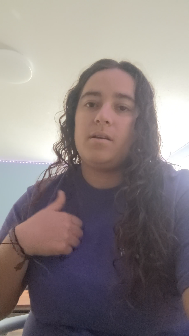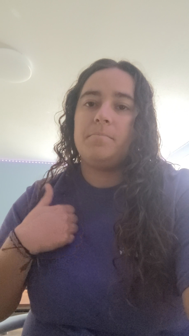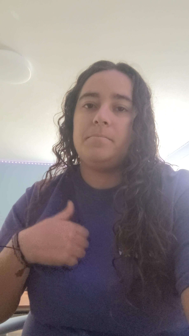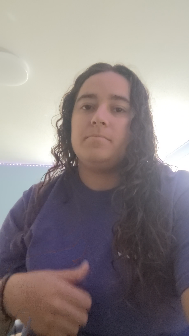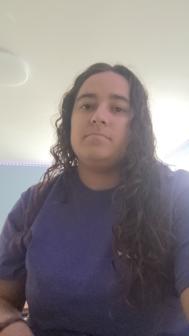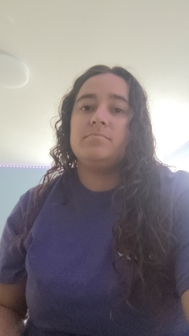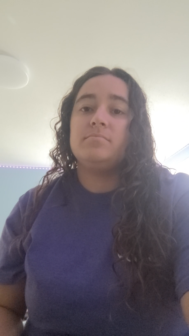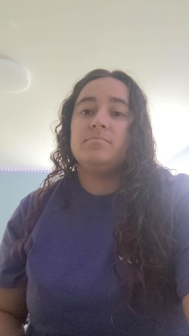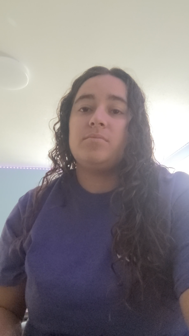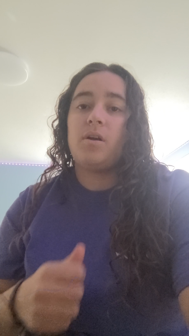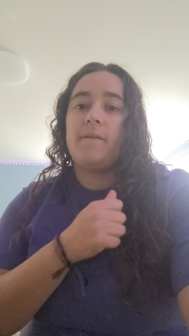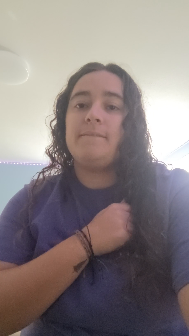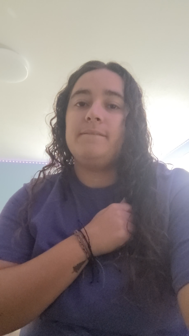love